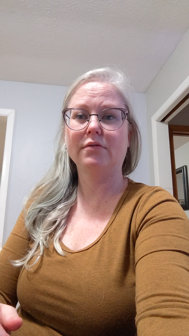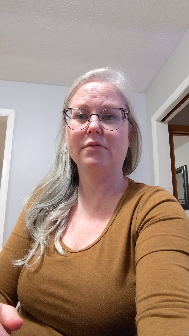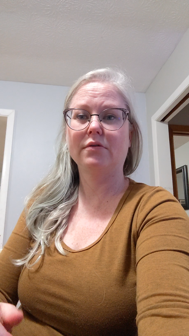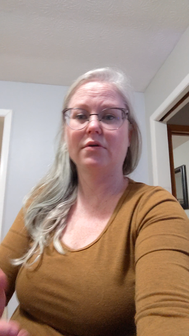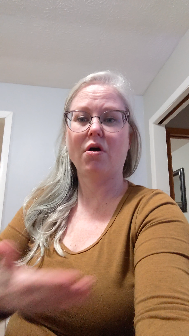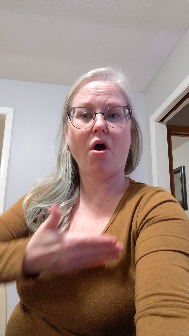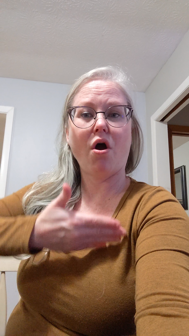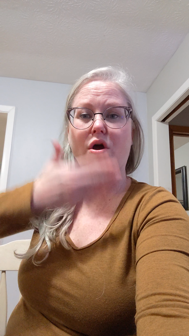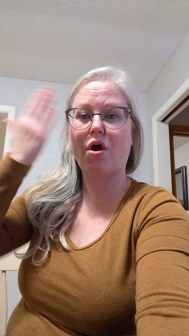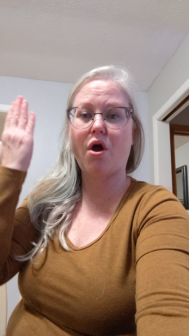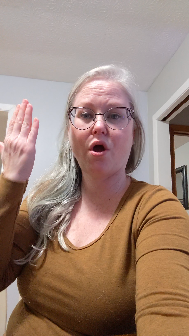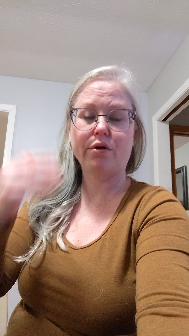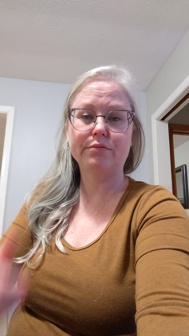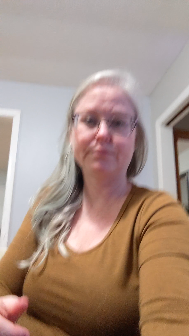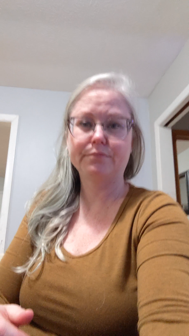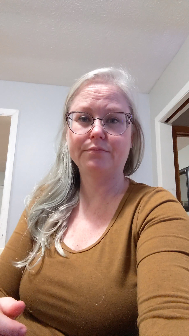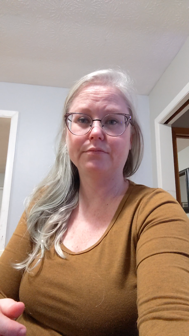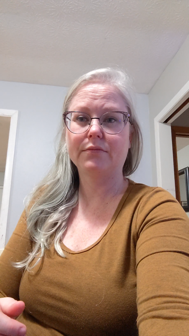all gone